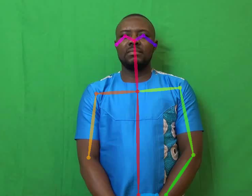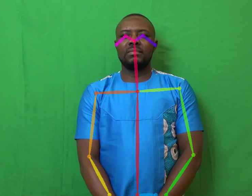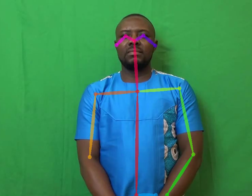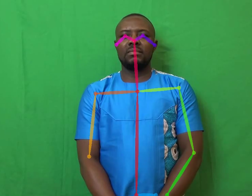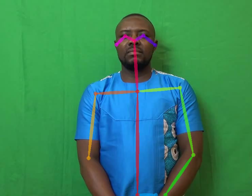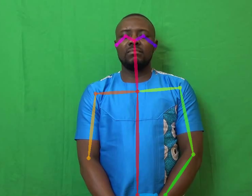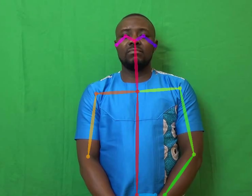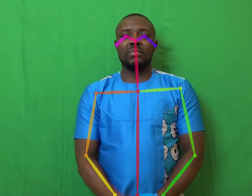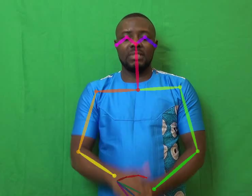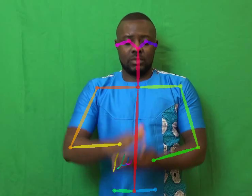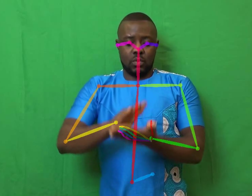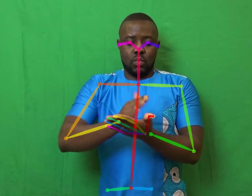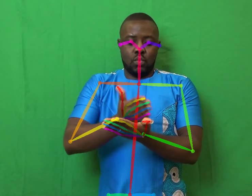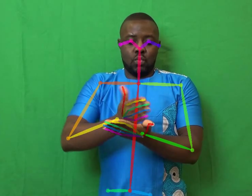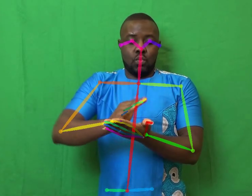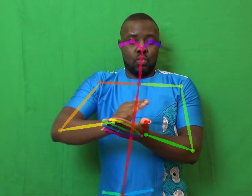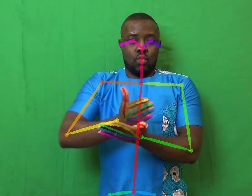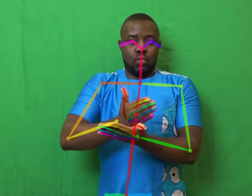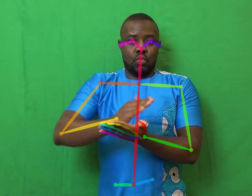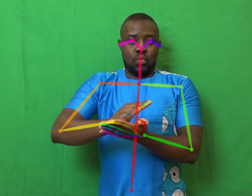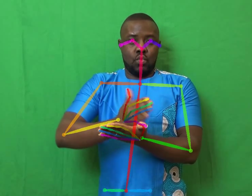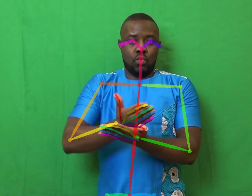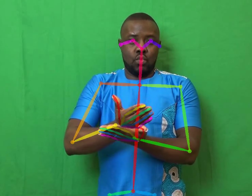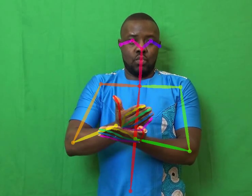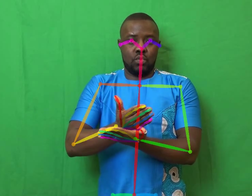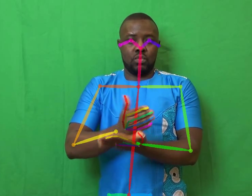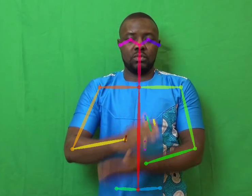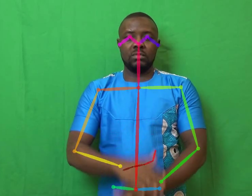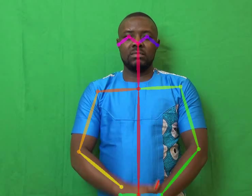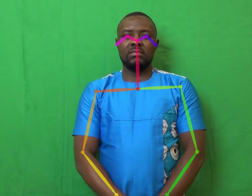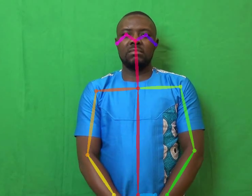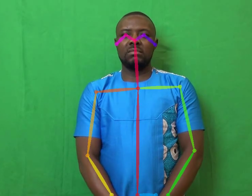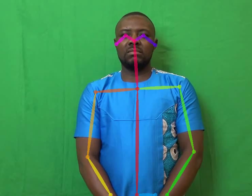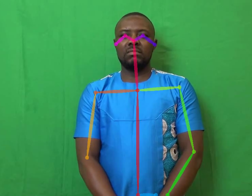cook